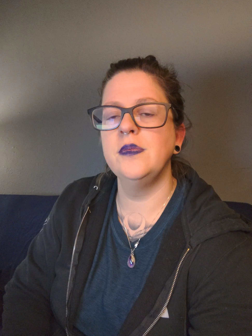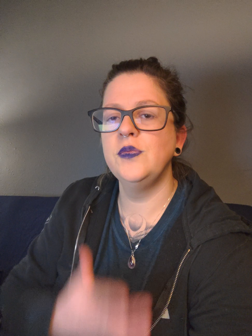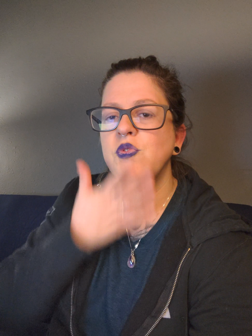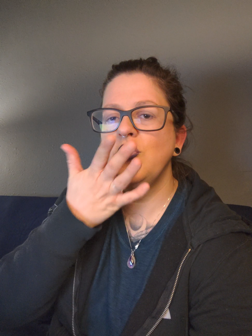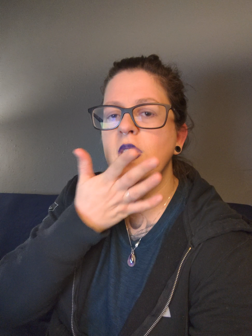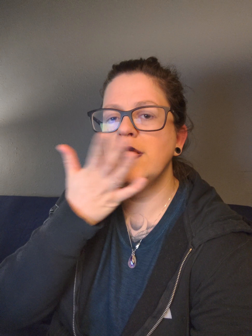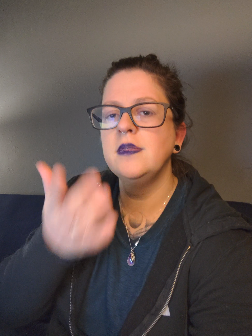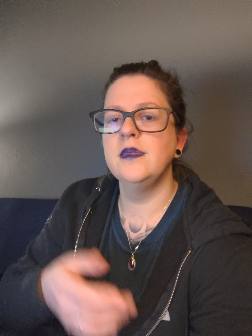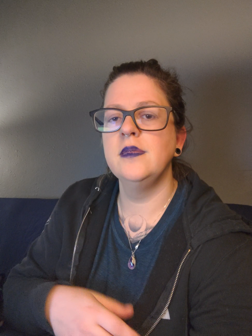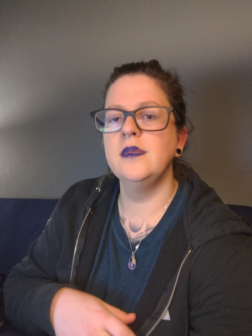grass